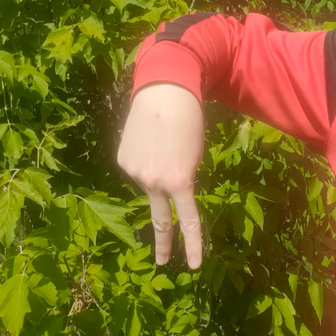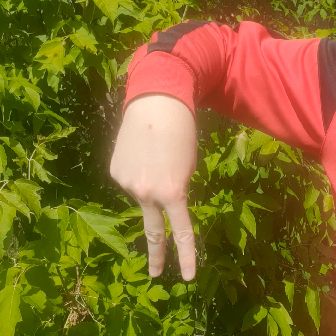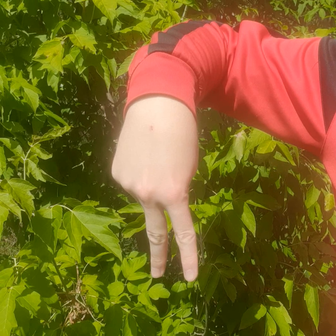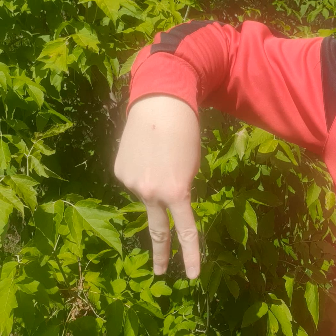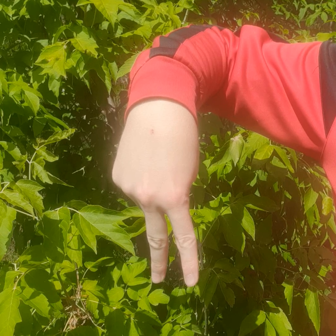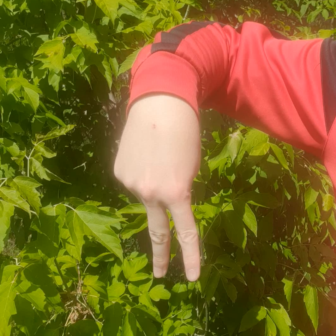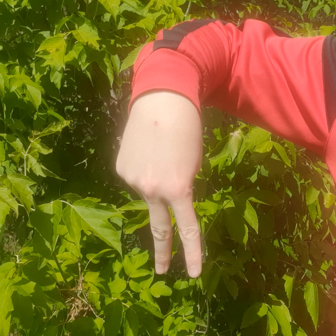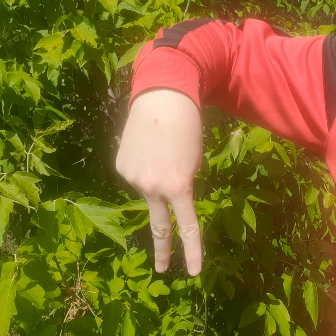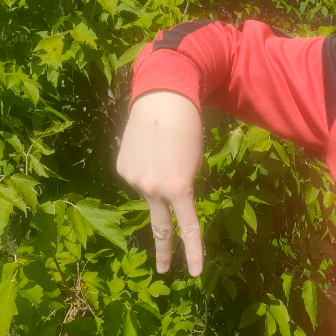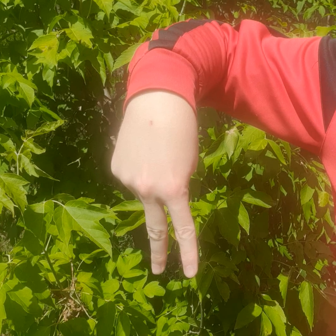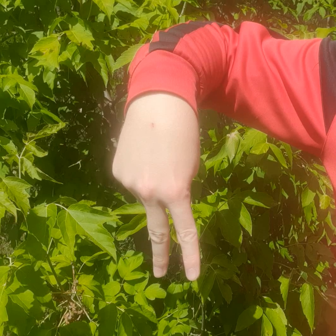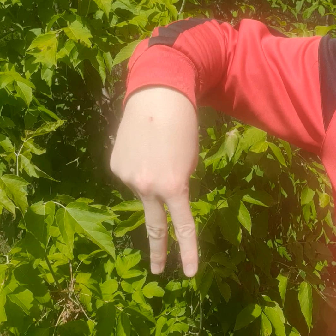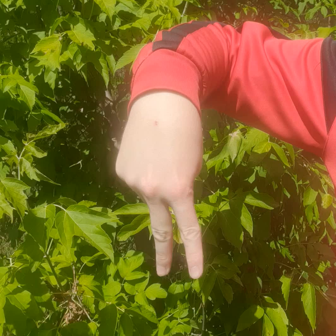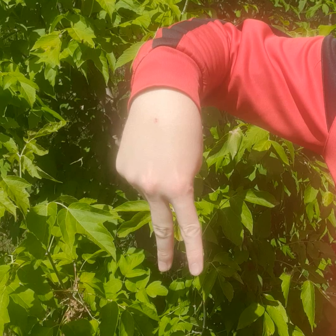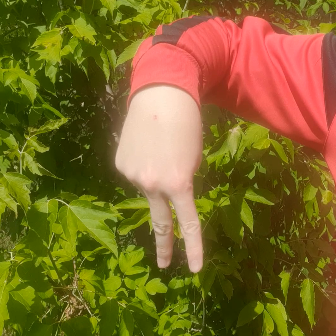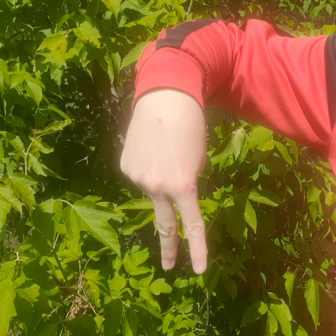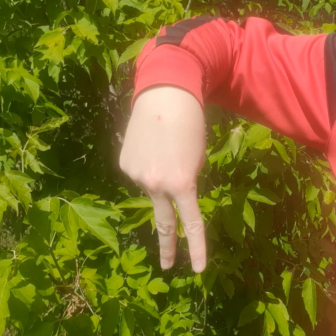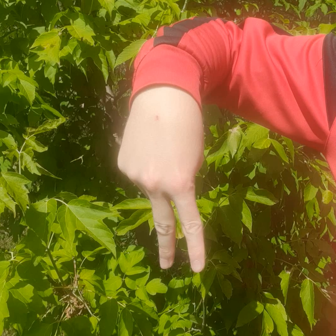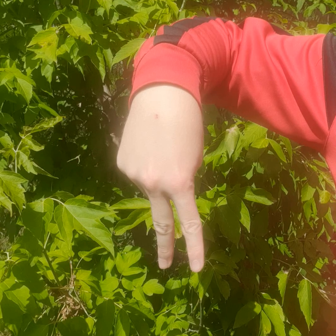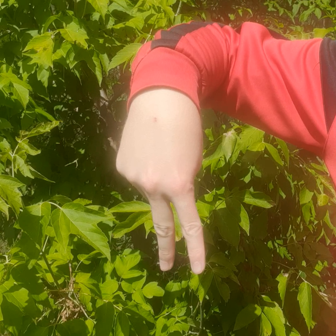Л